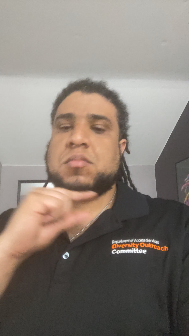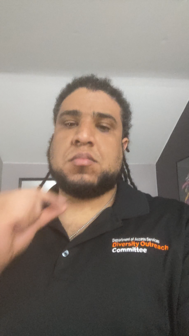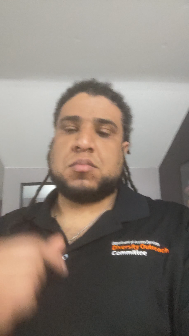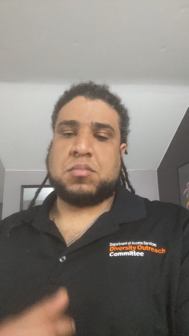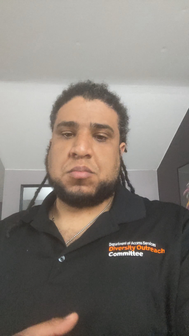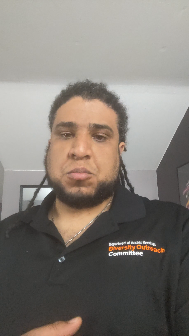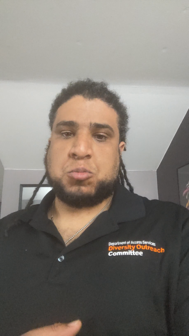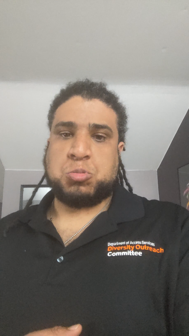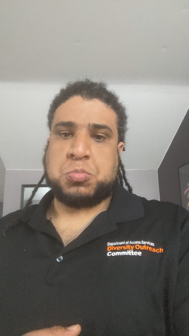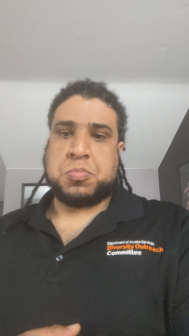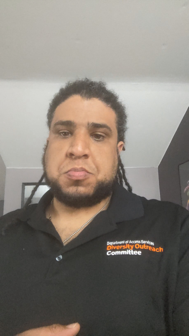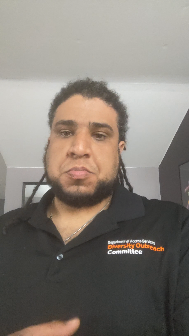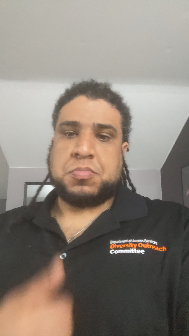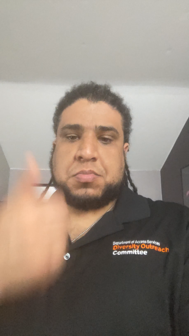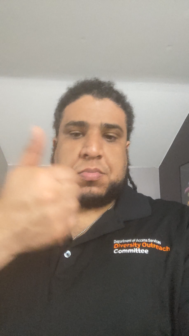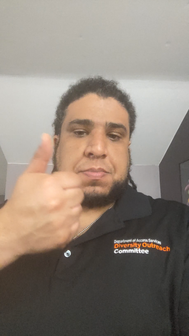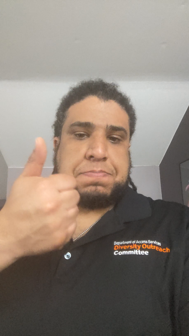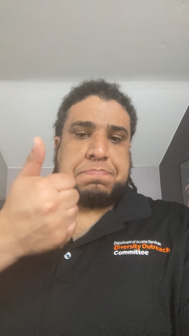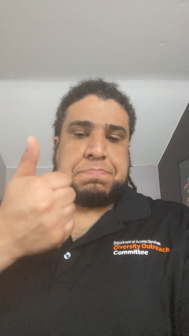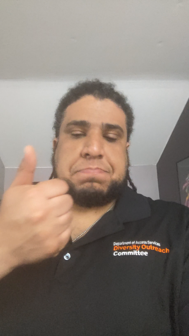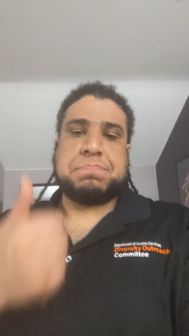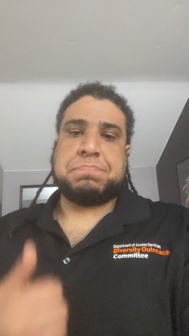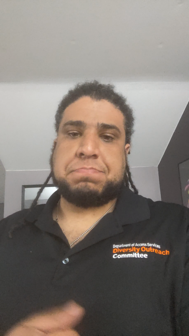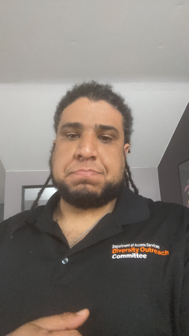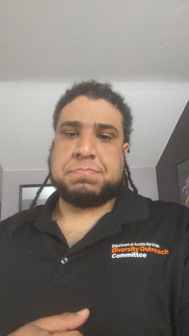help